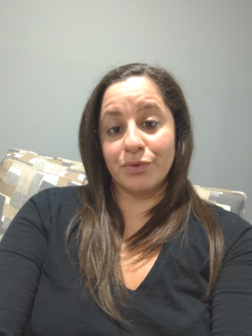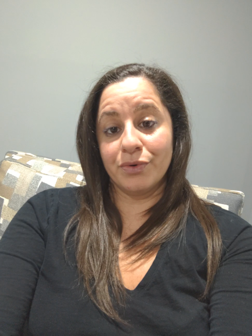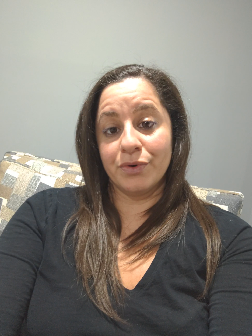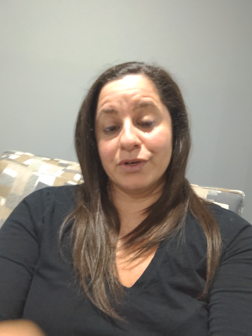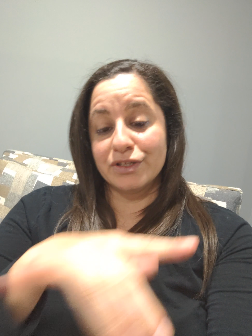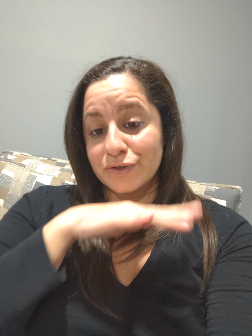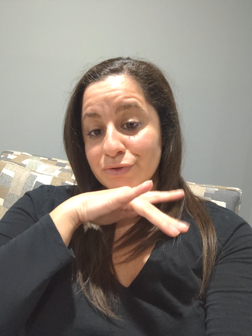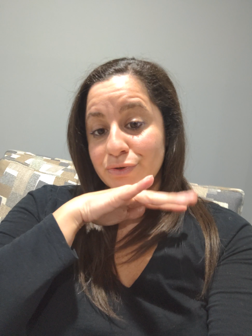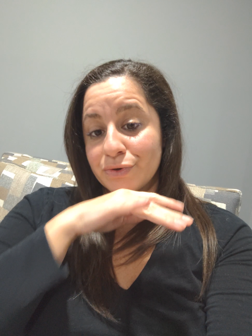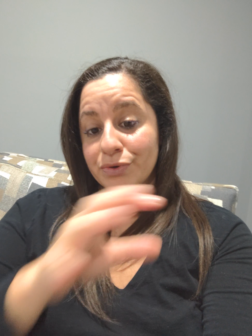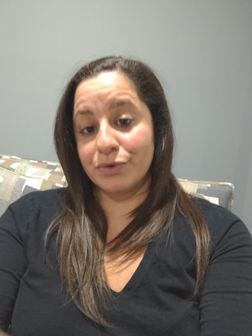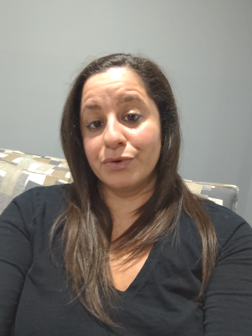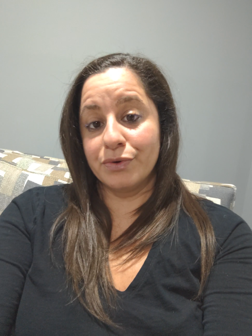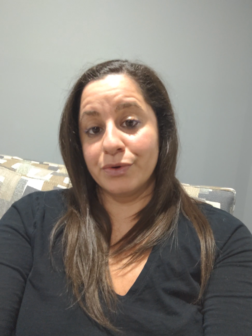dirty